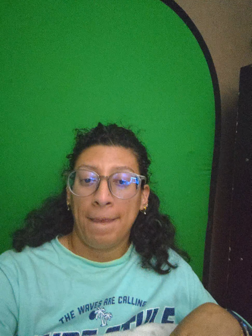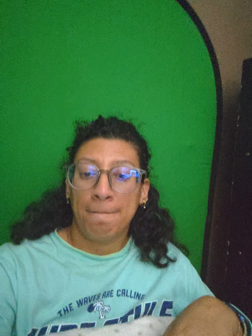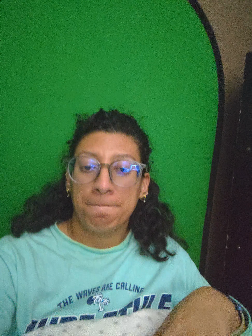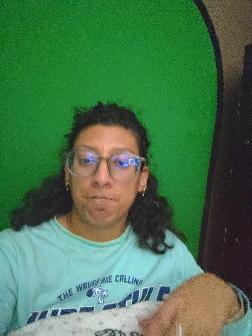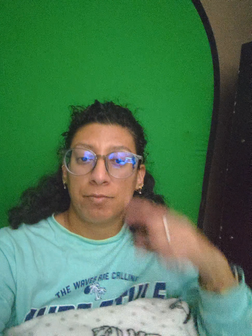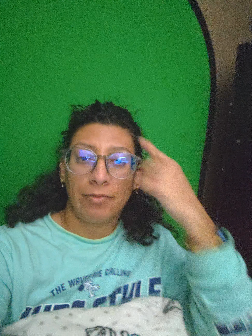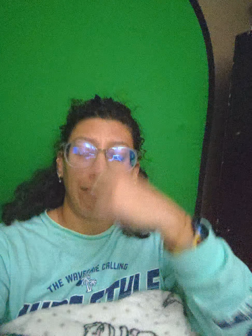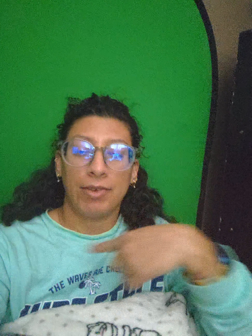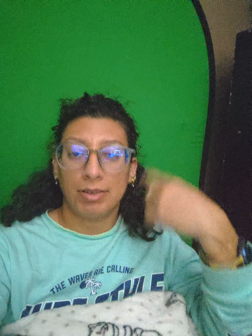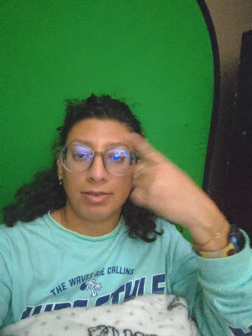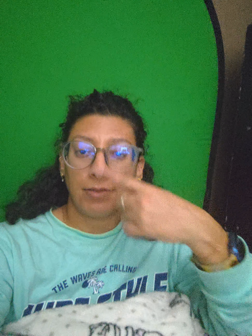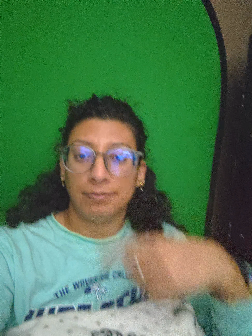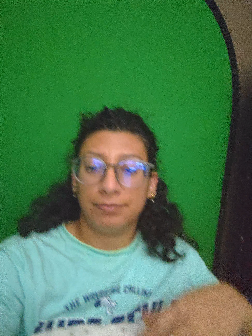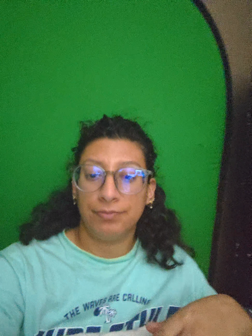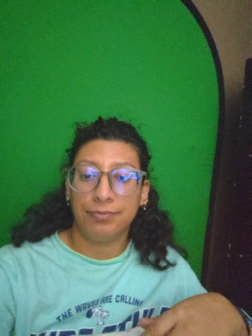face